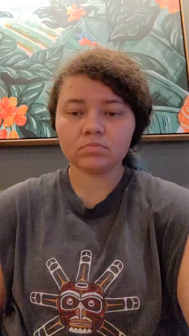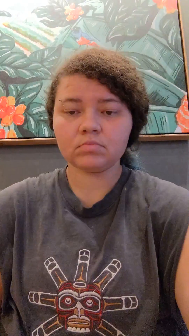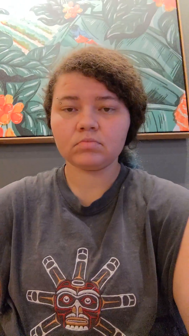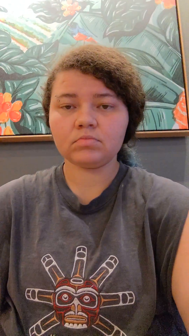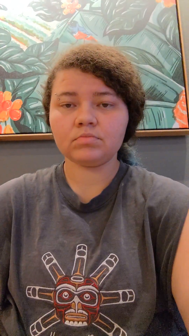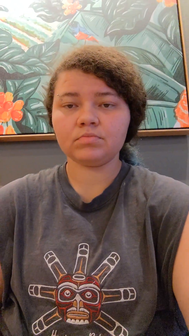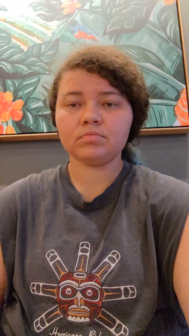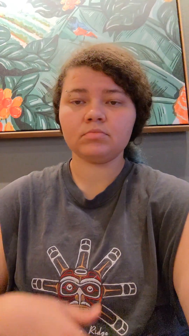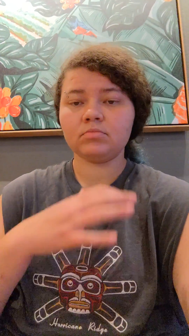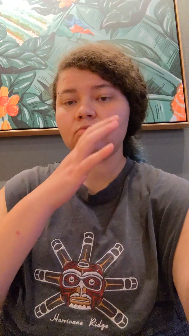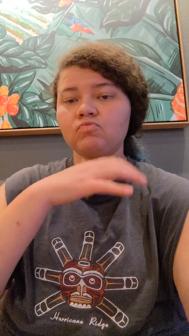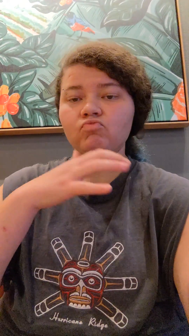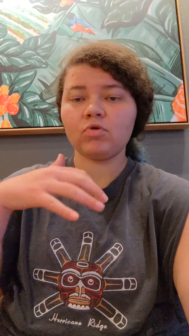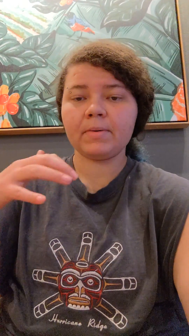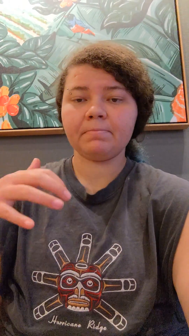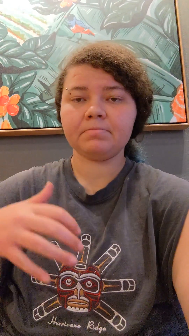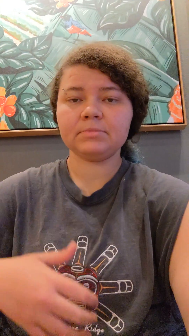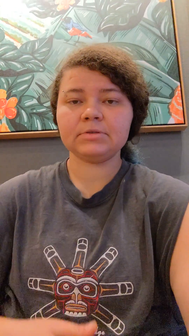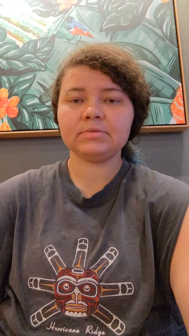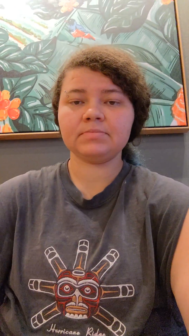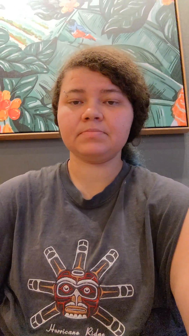grapes